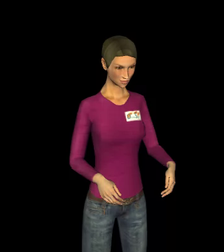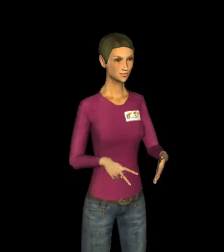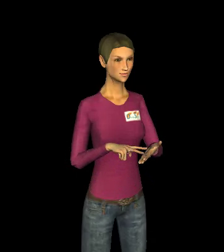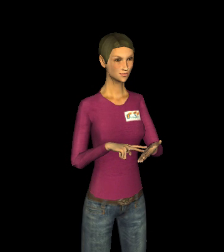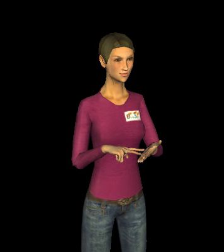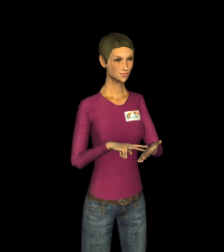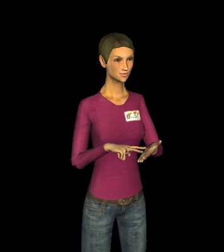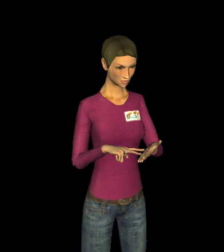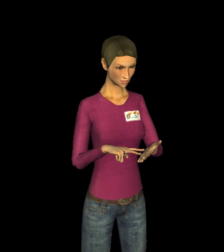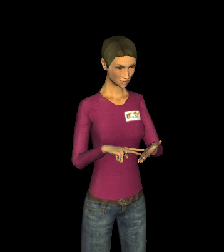يقرأ